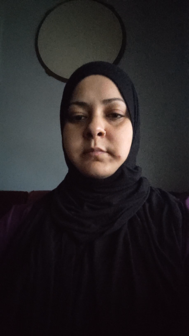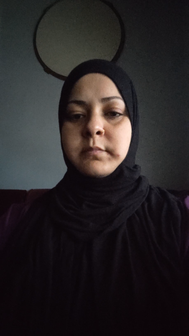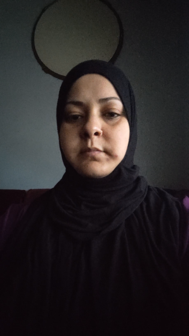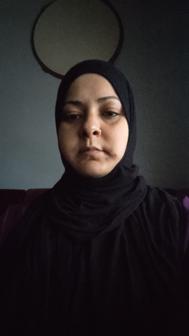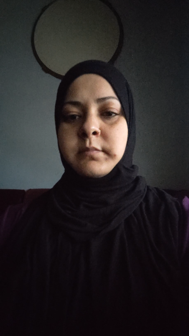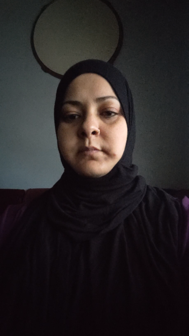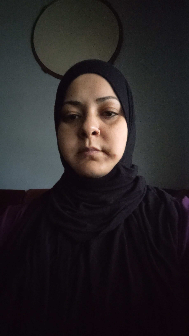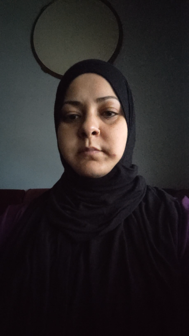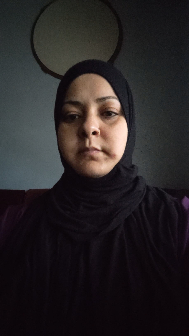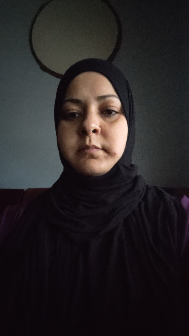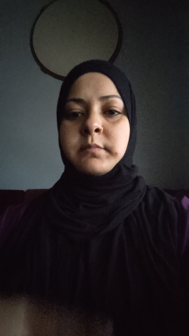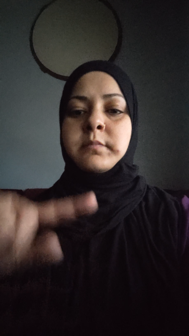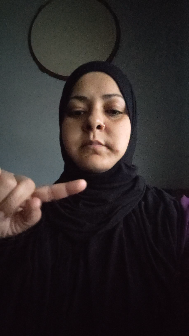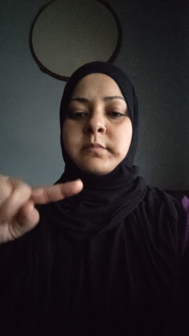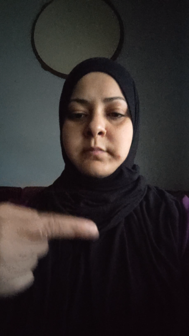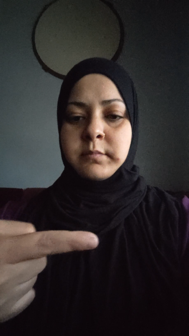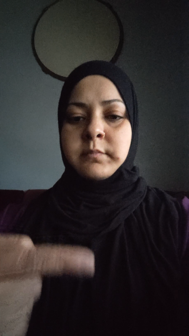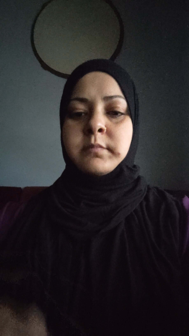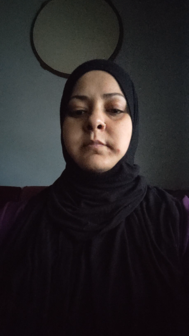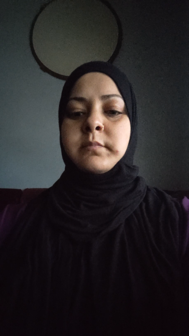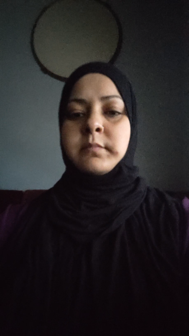hurt